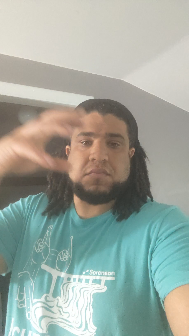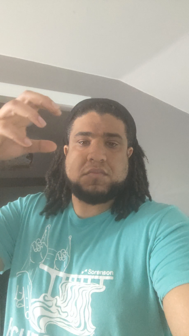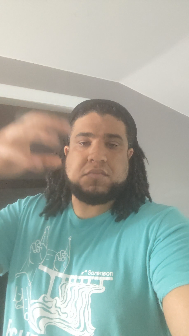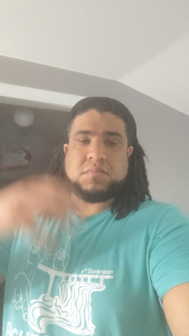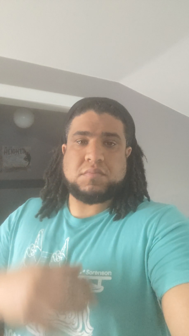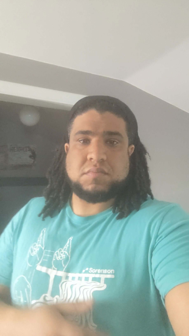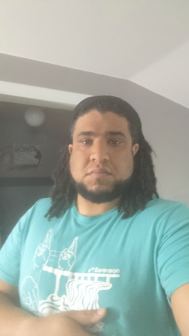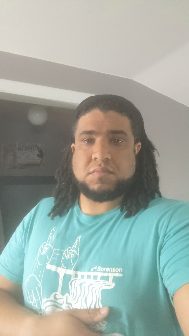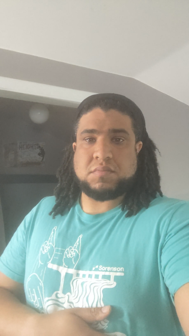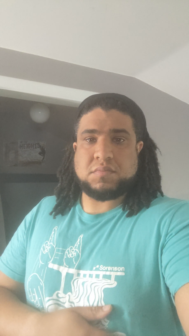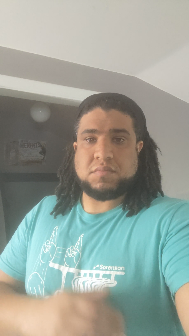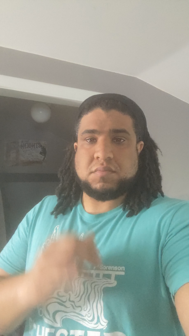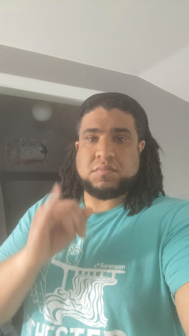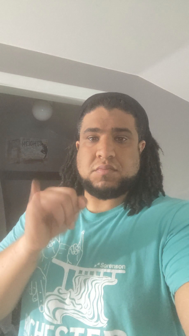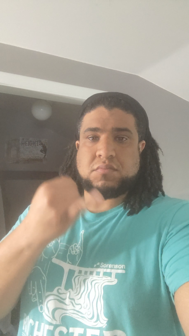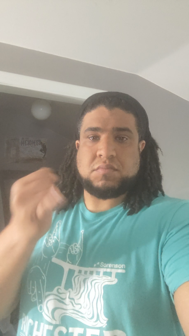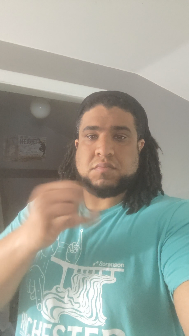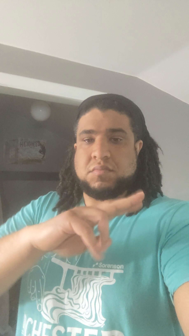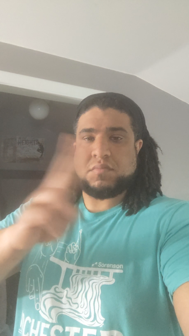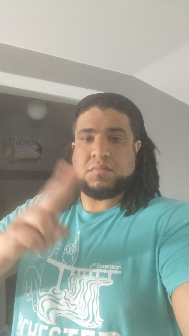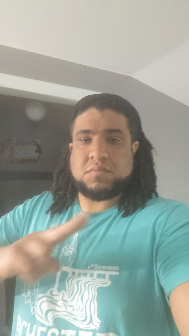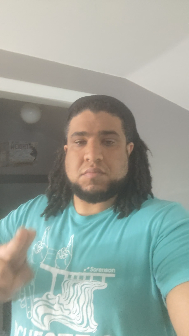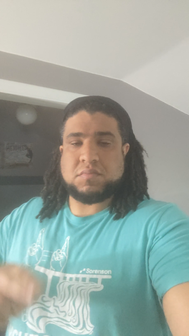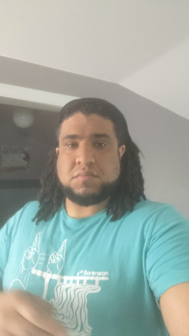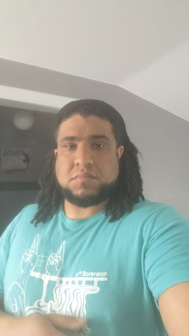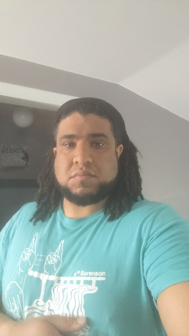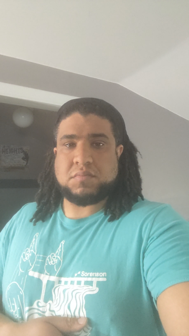jelly